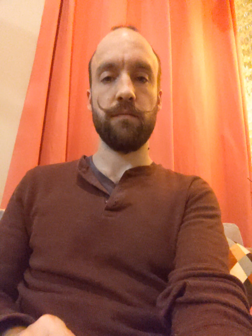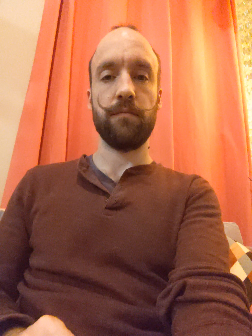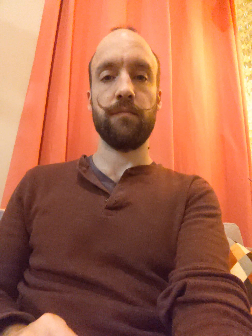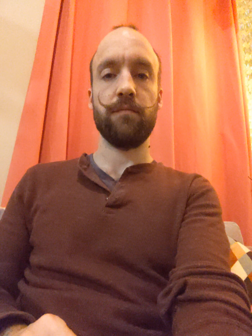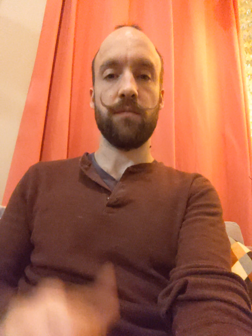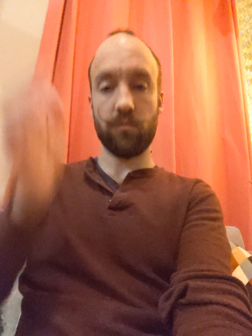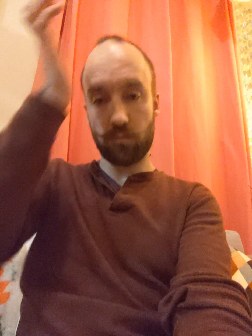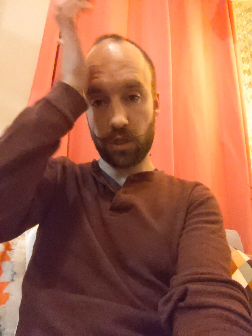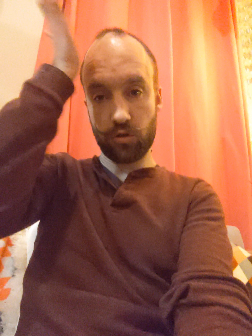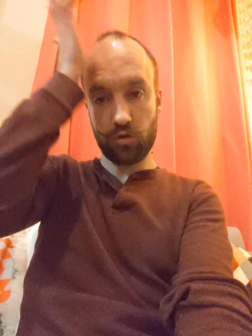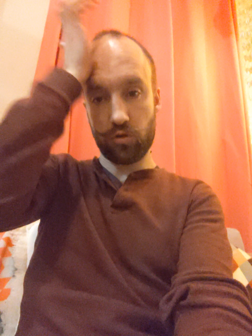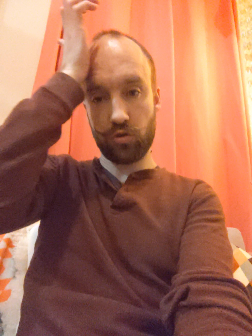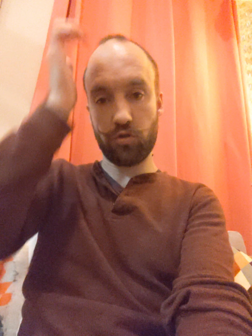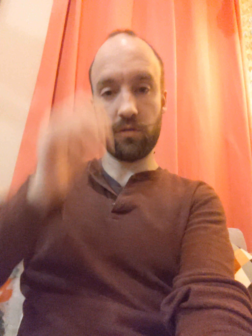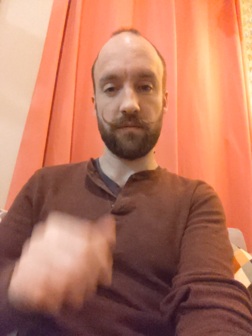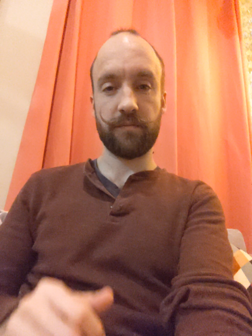garbage